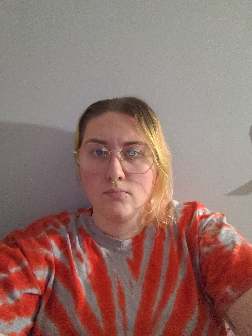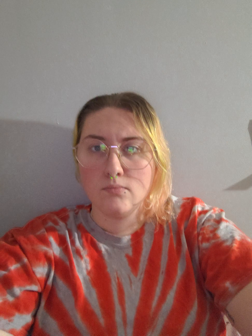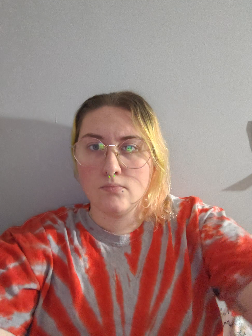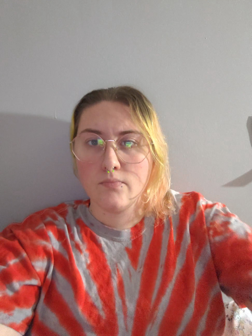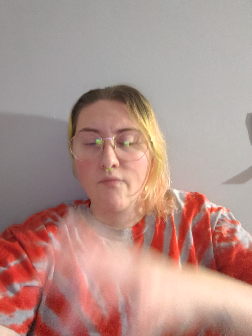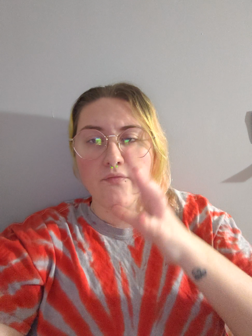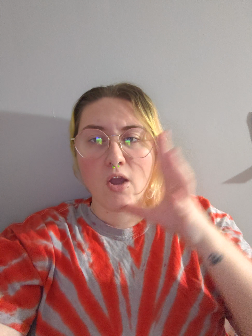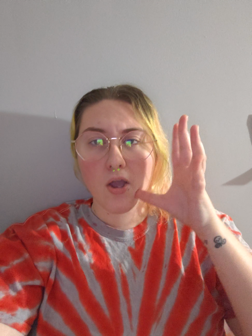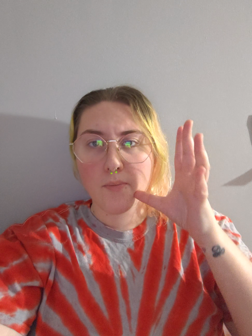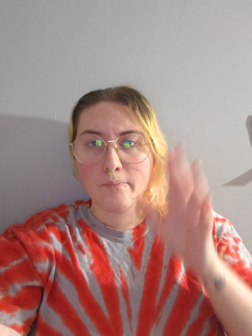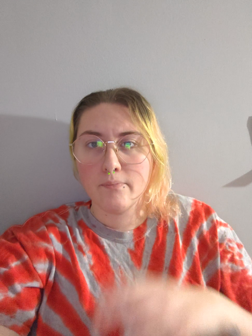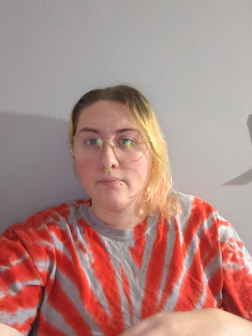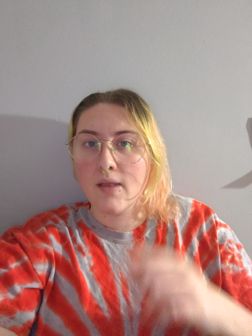farm